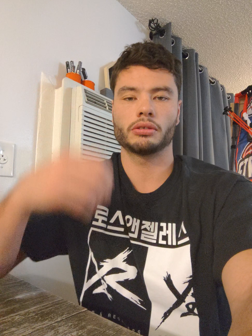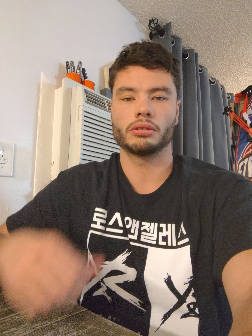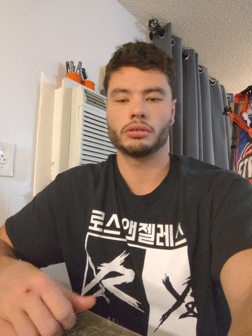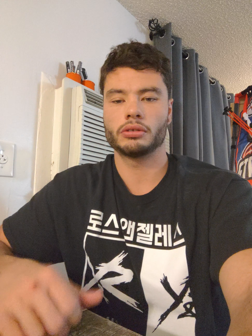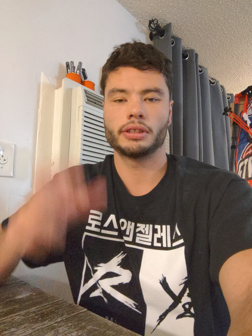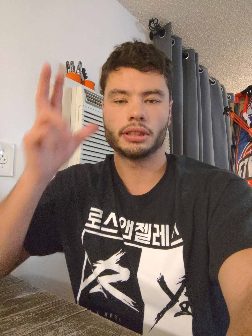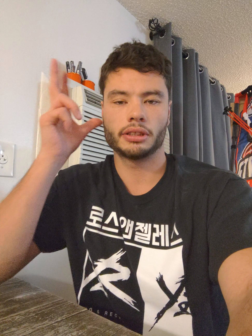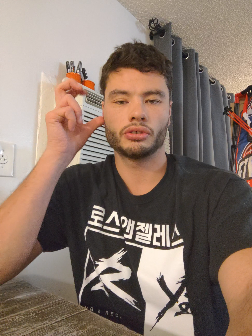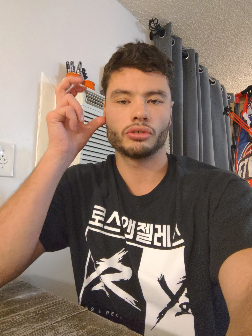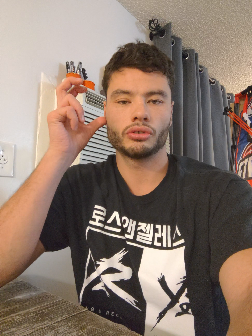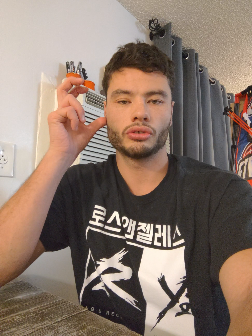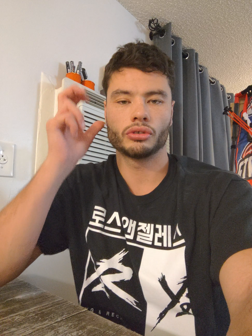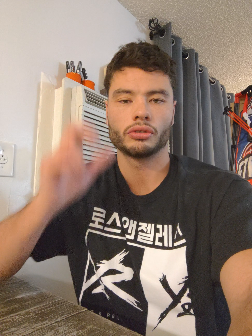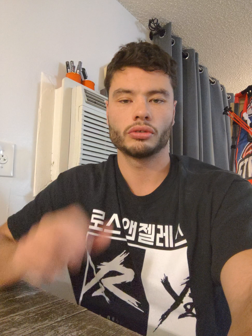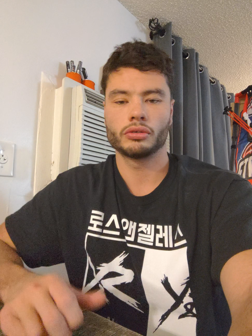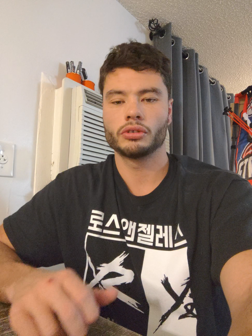hear